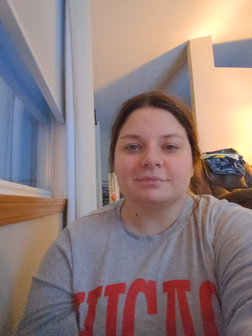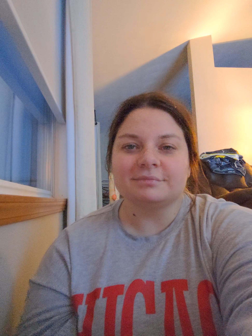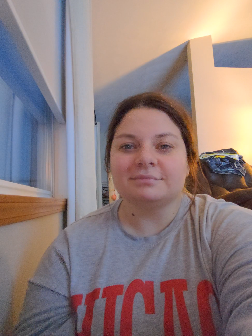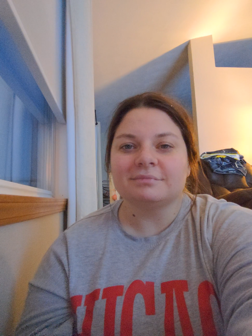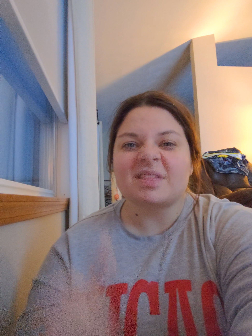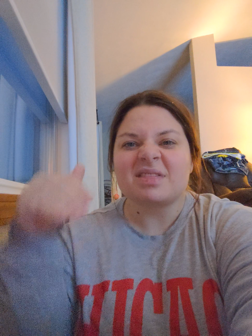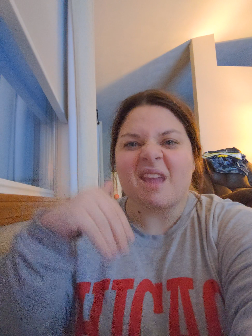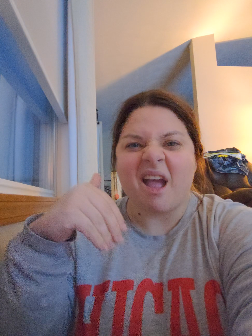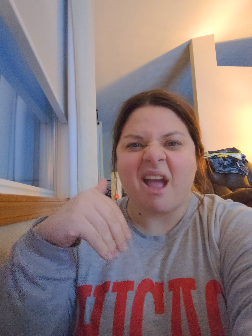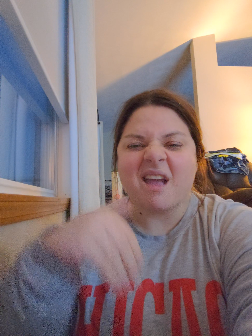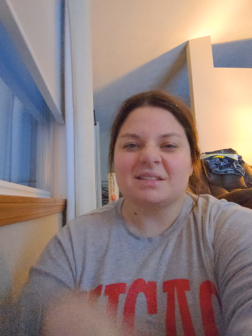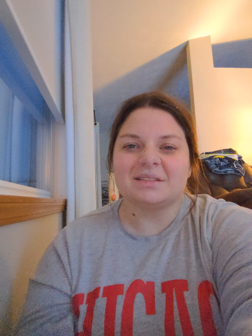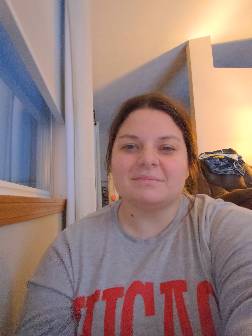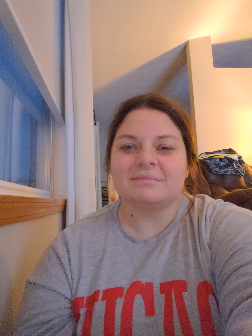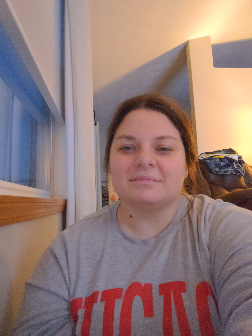night